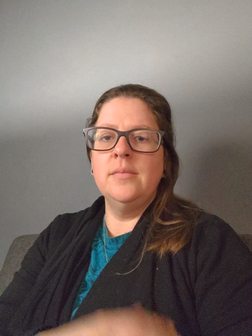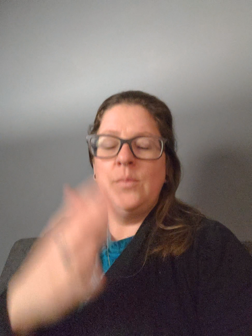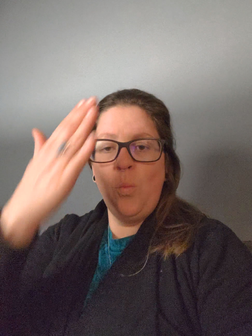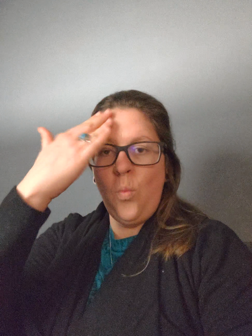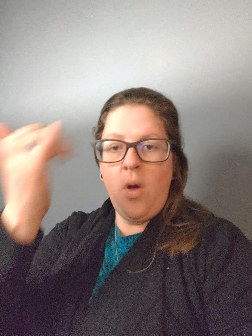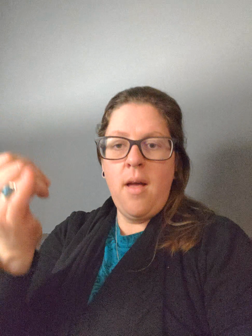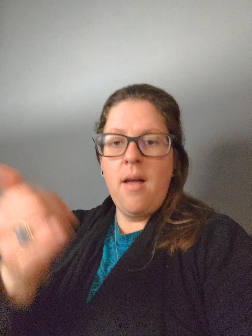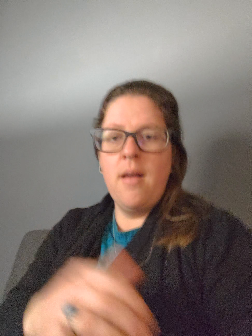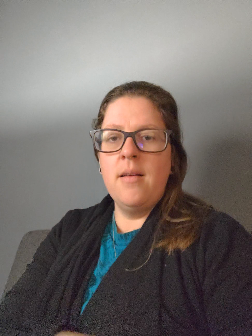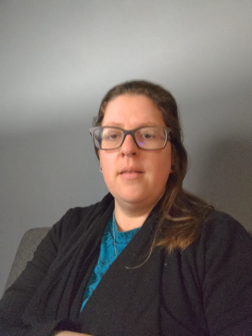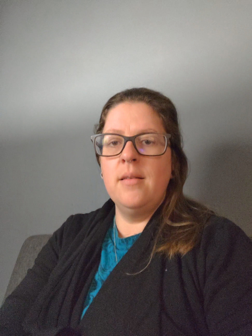why